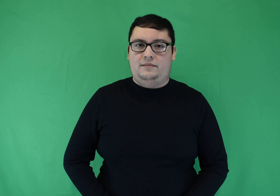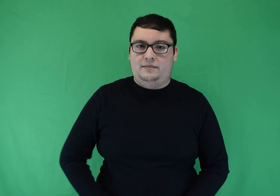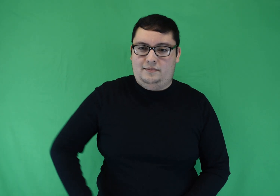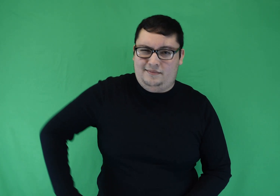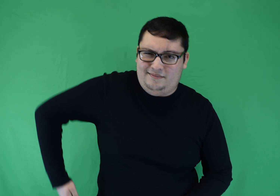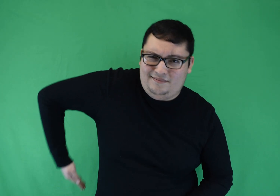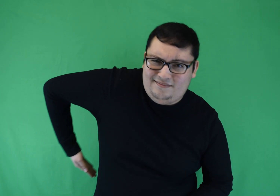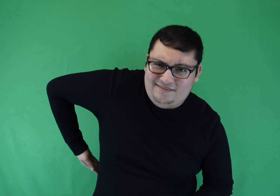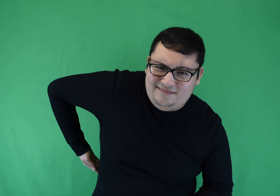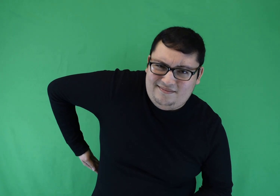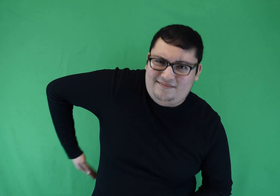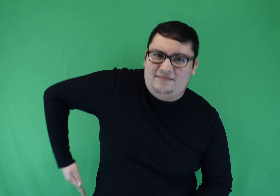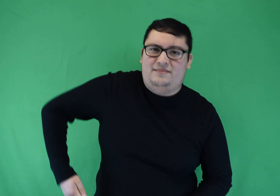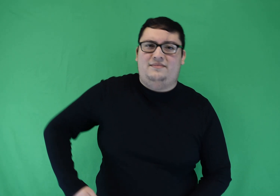accidente